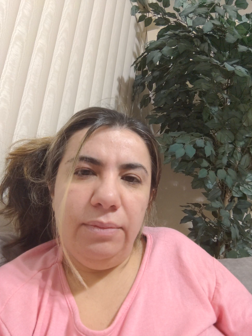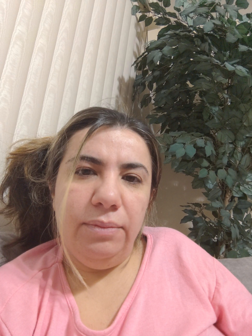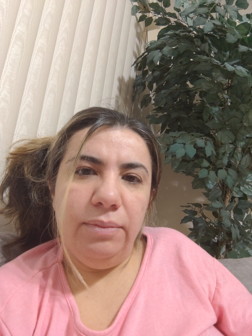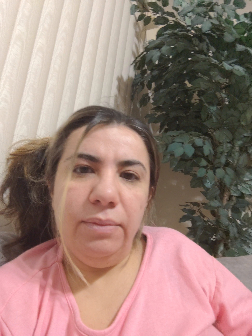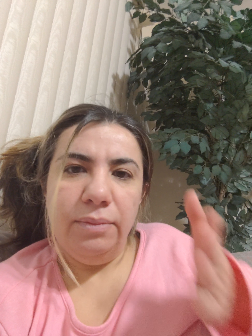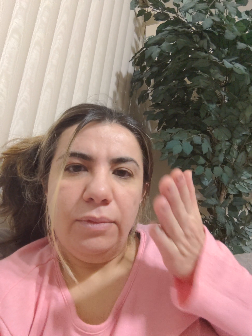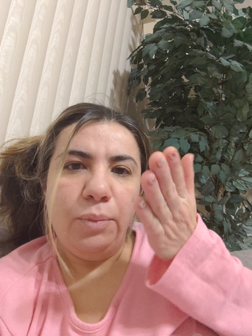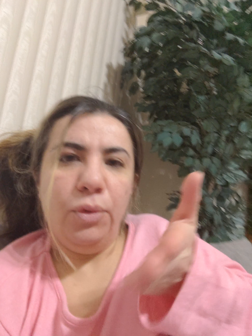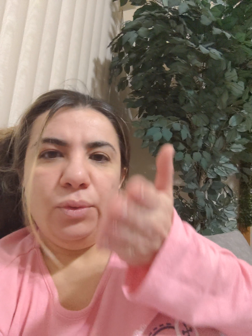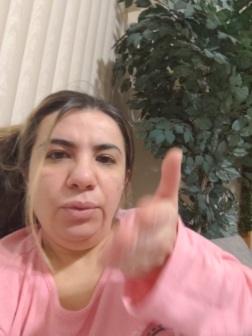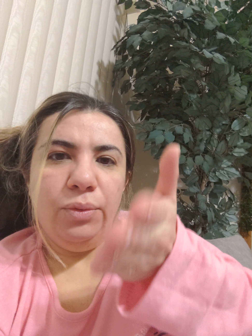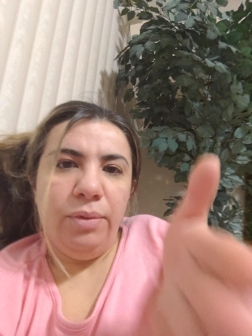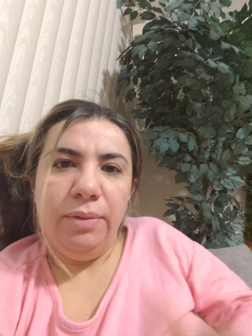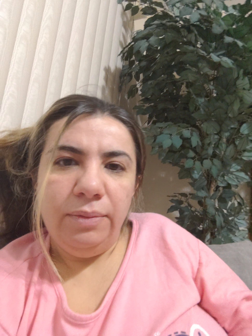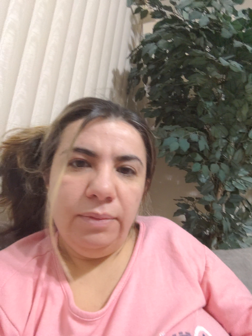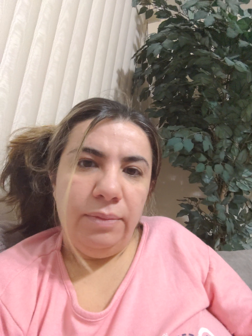boat